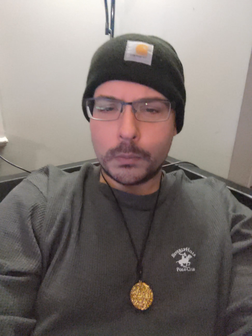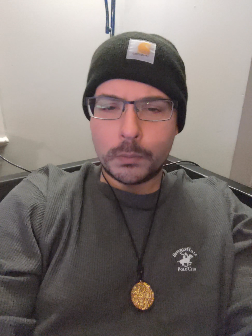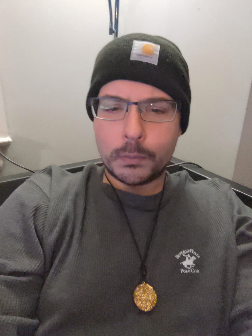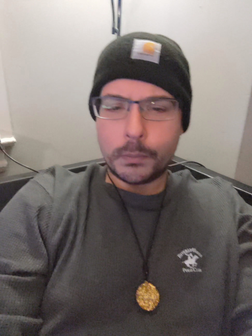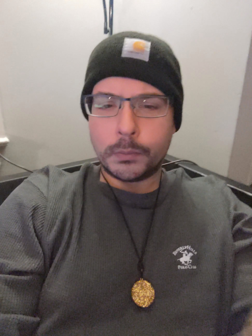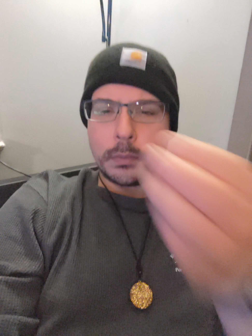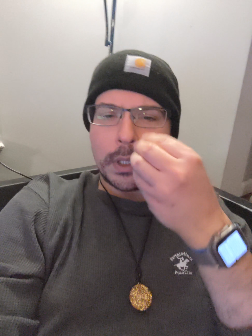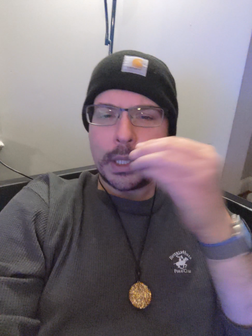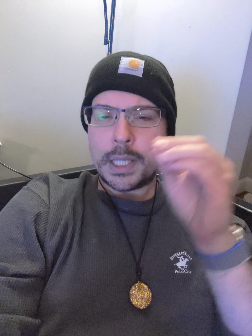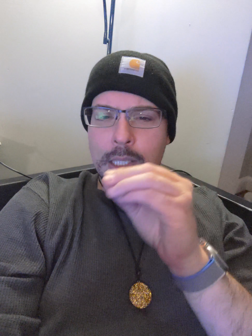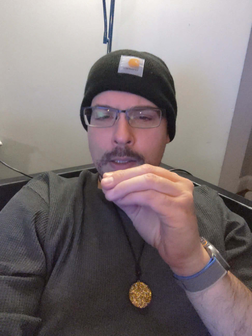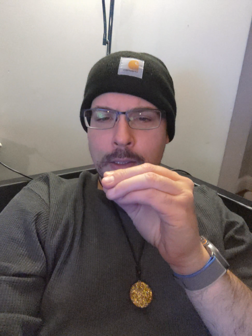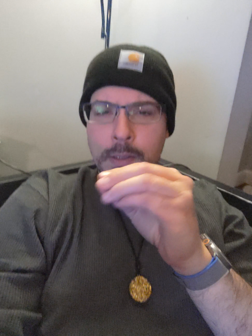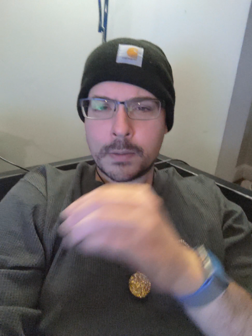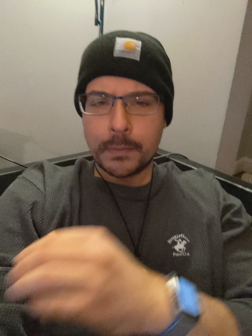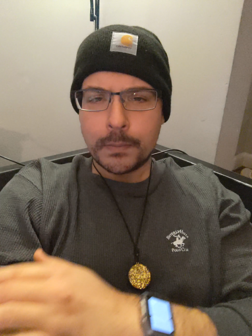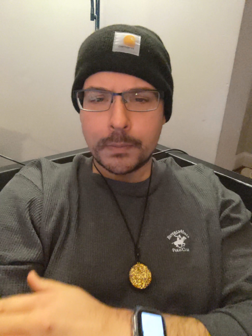kiss